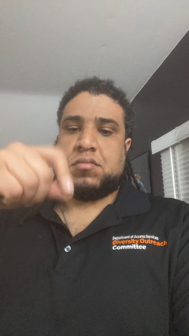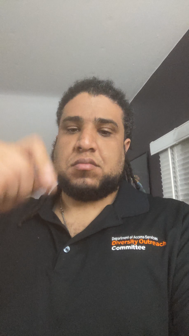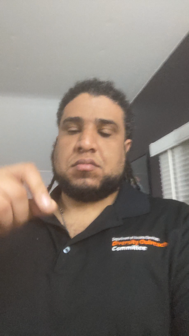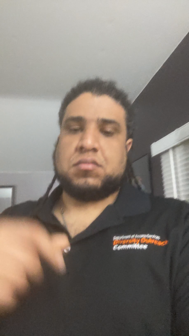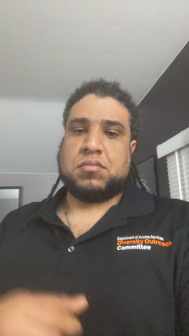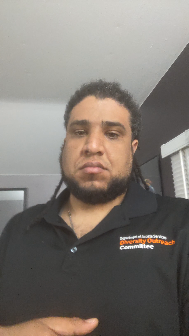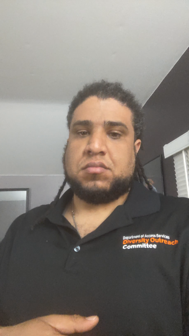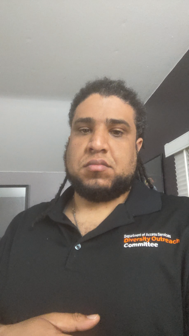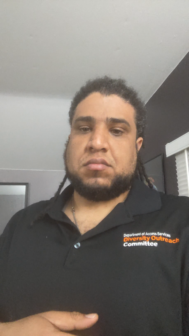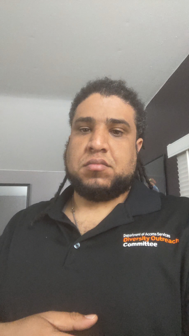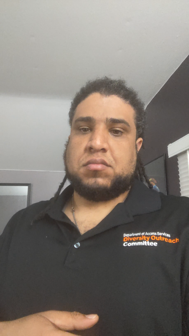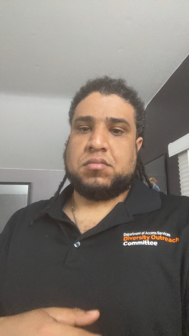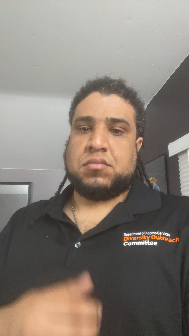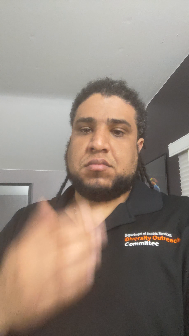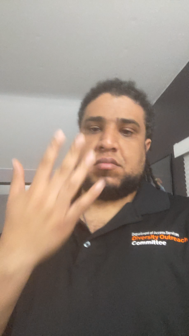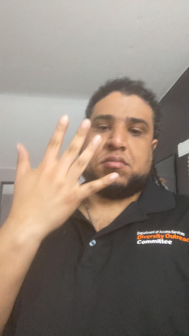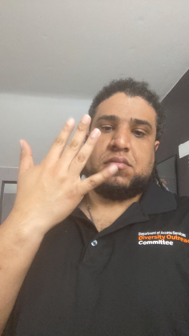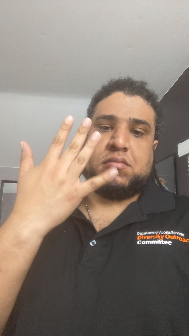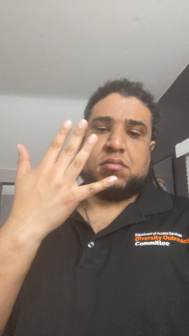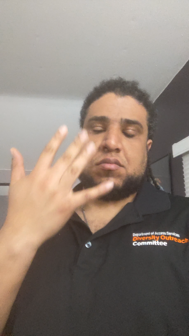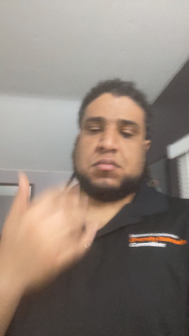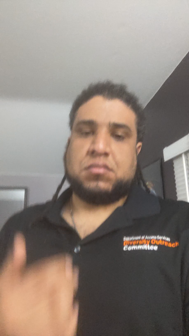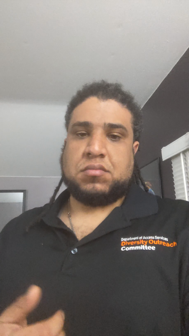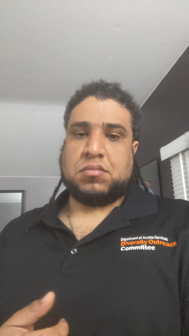hand